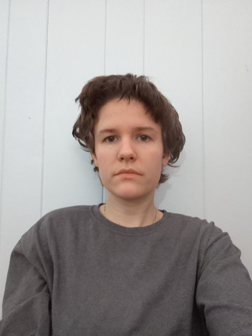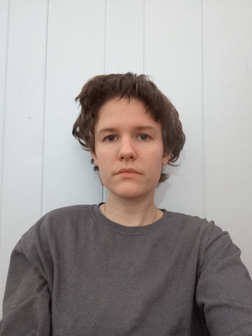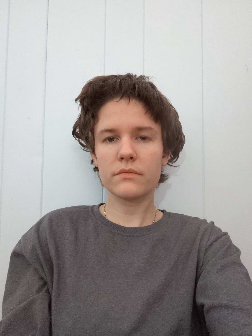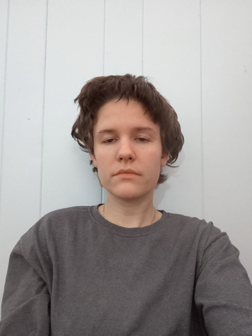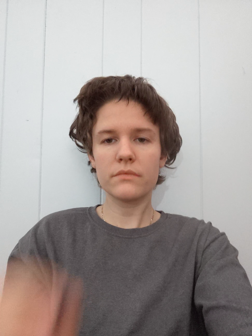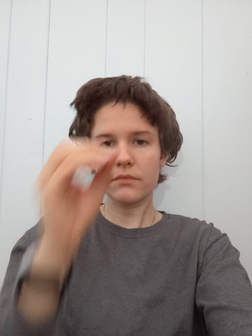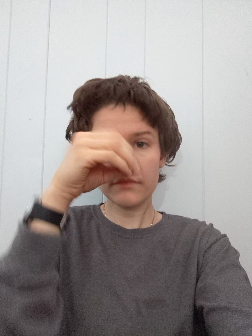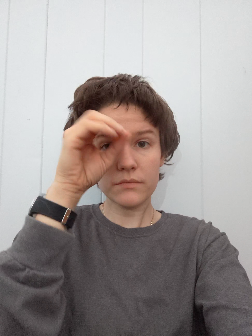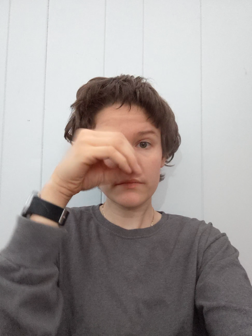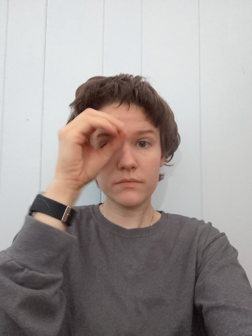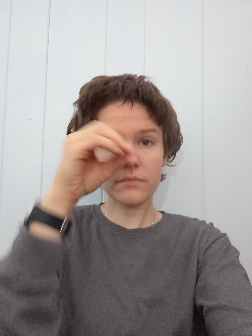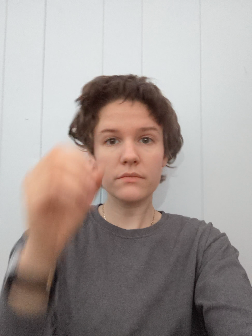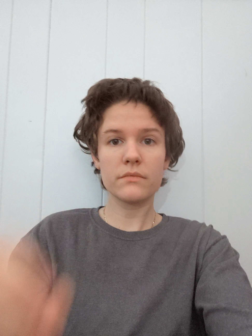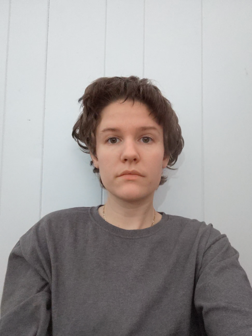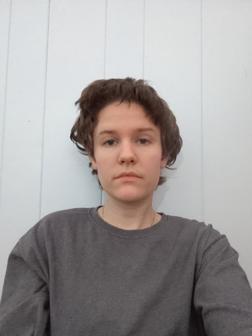owl